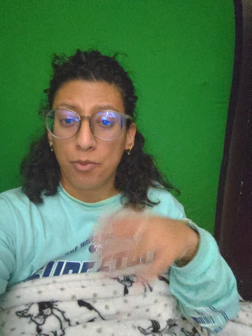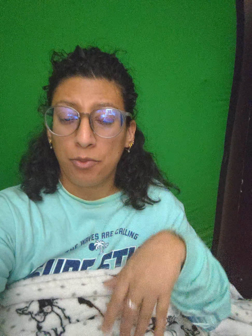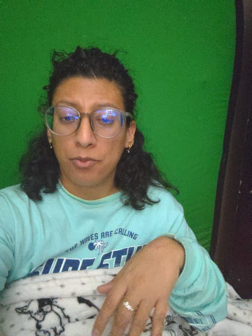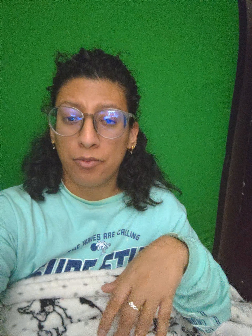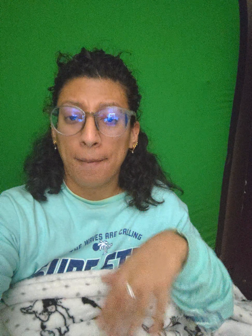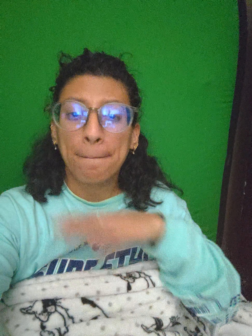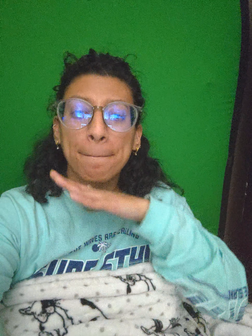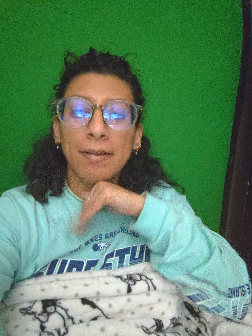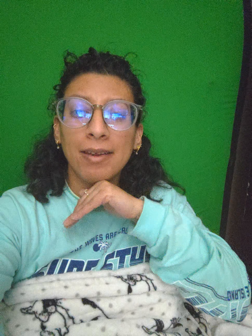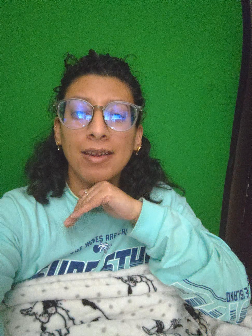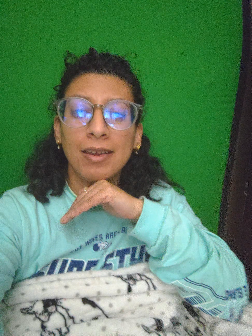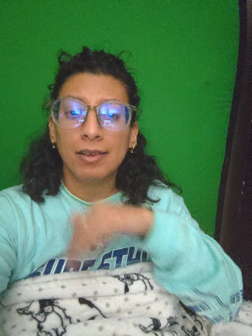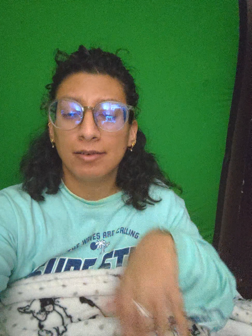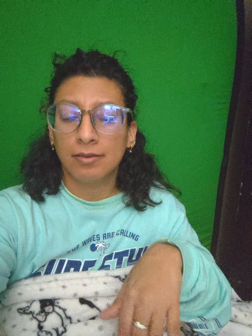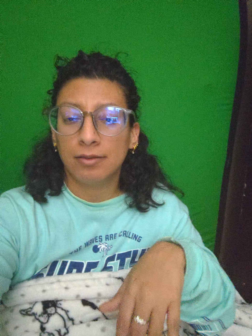pig